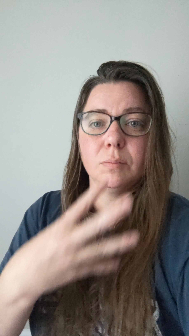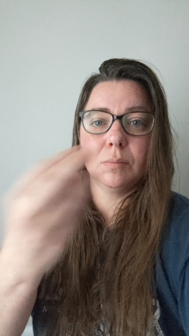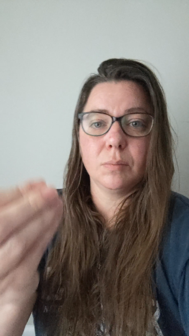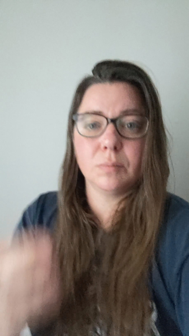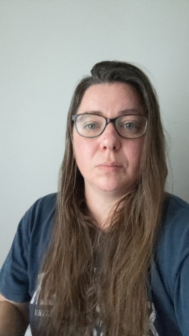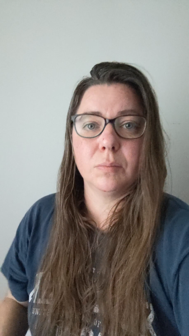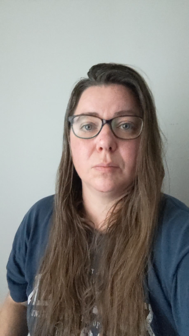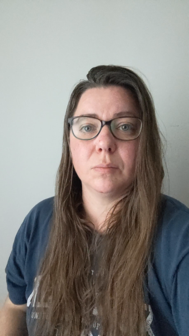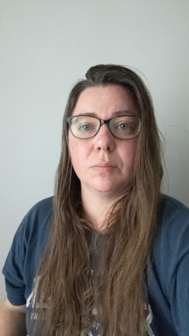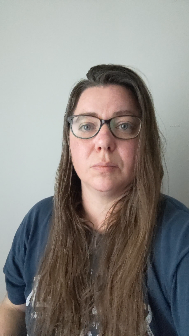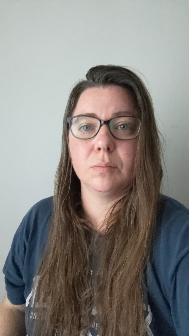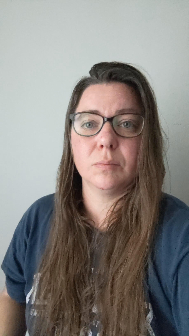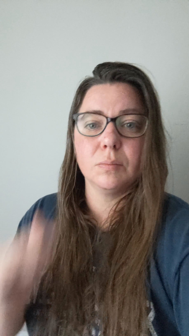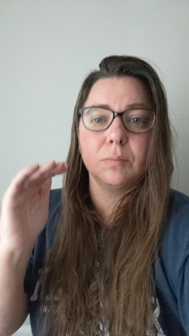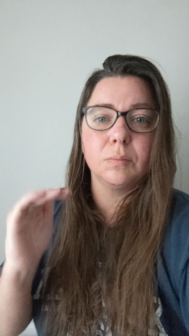little